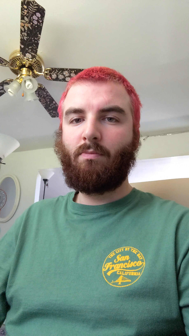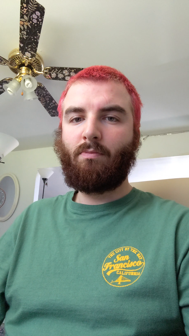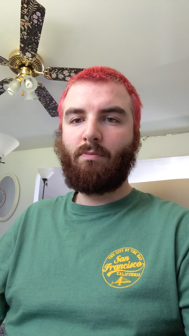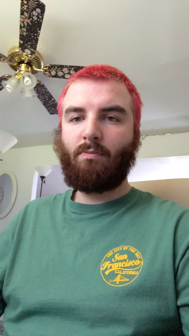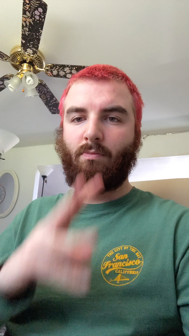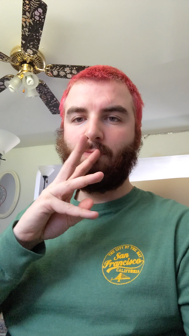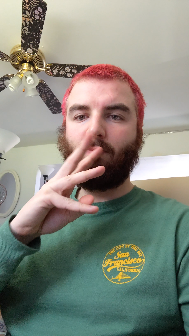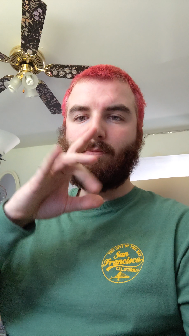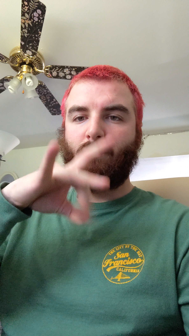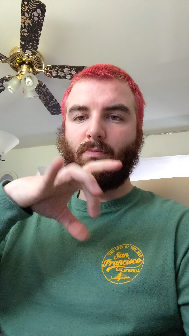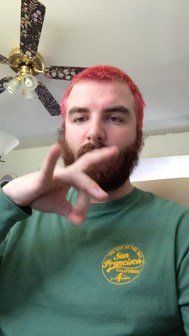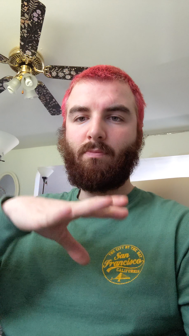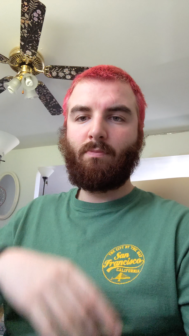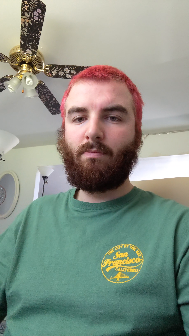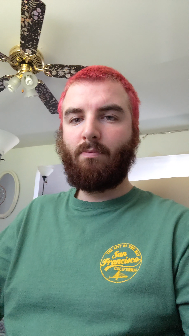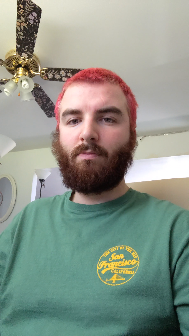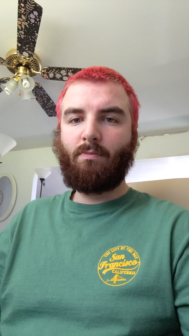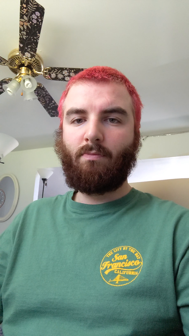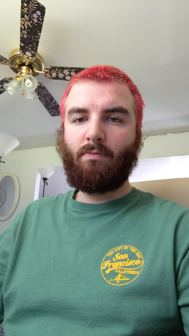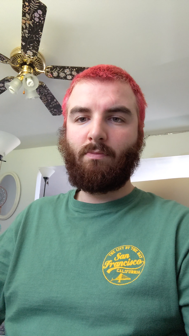melon